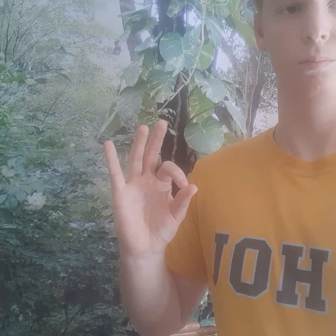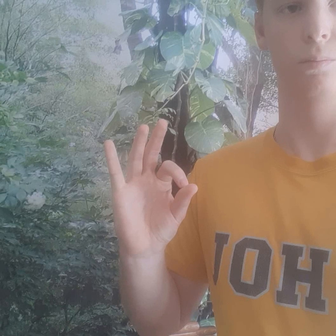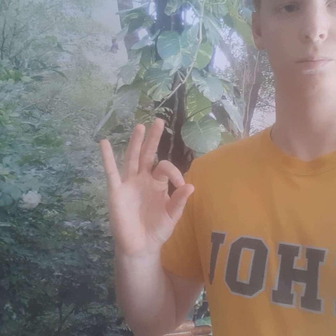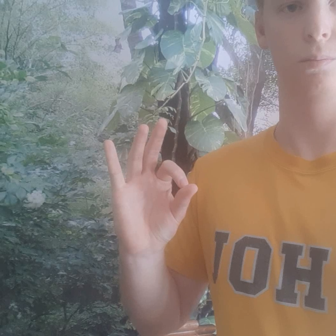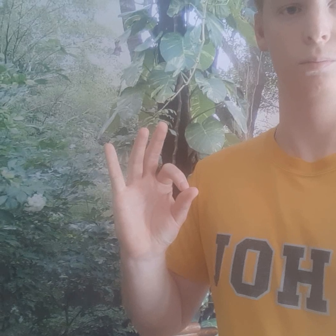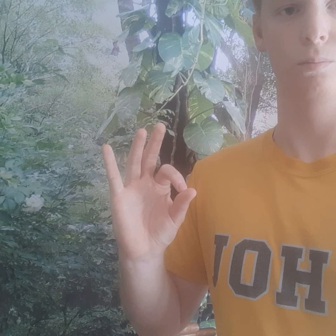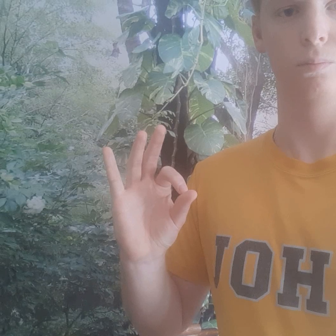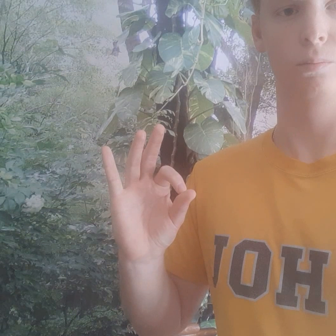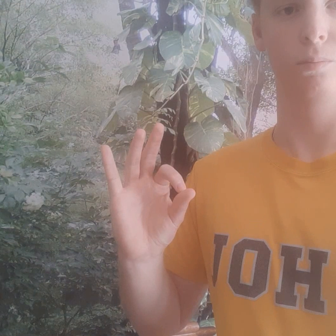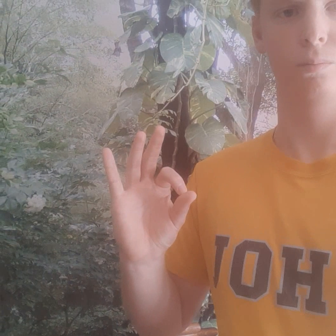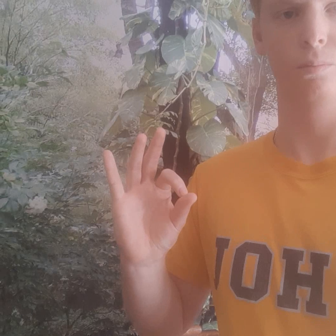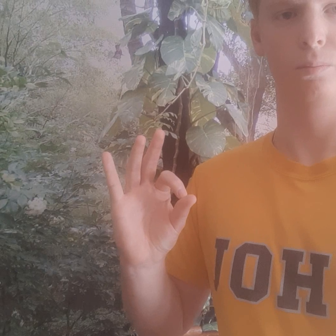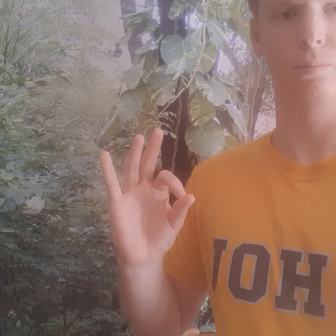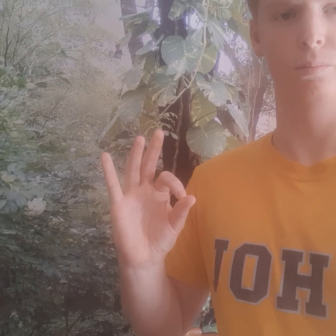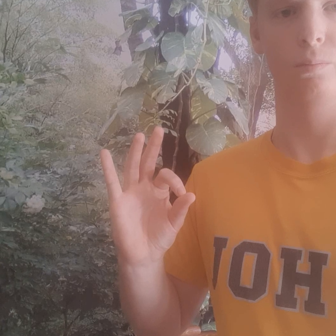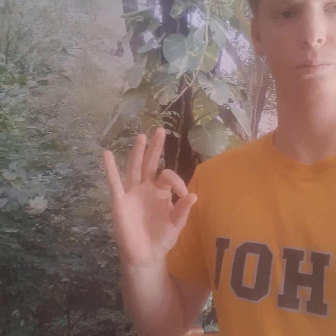О